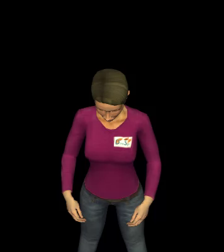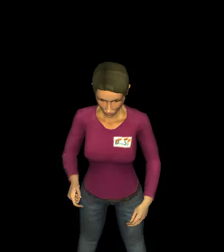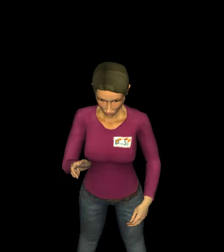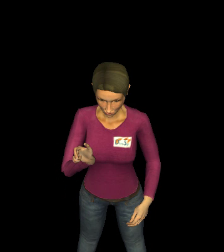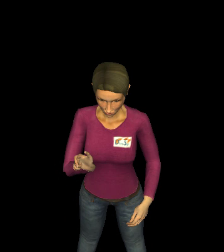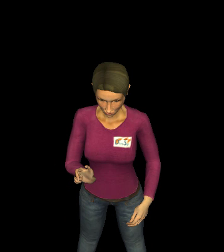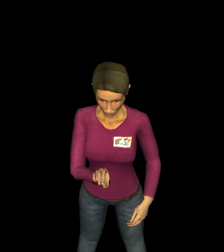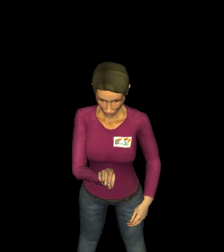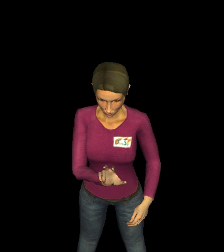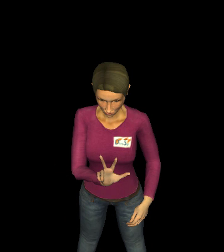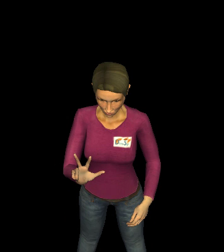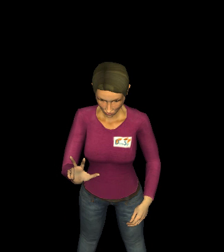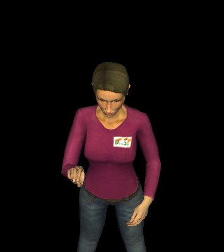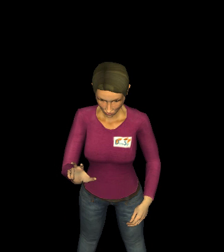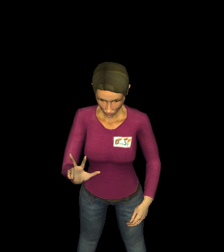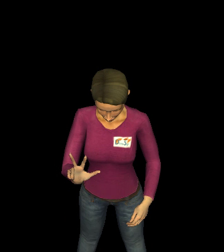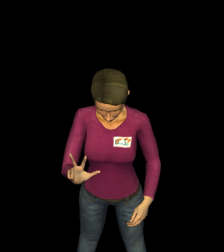راكب